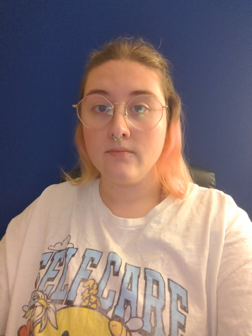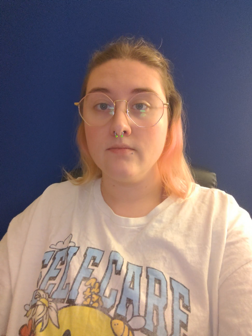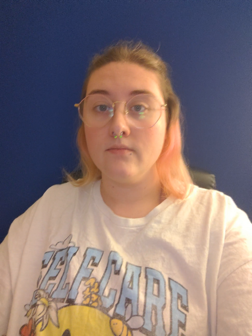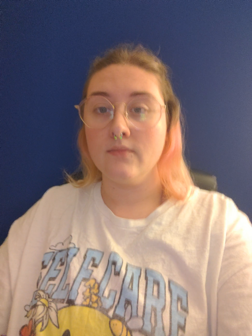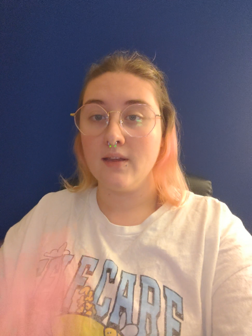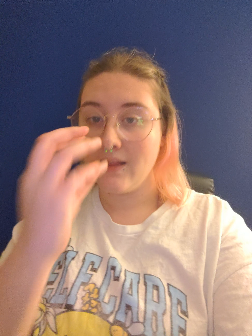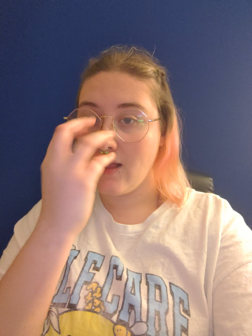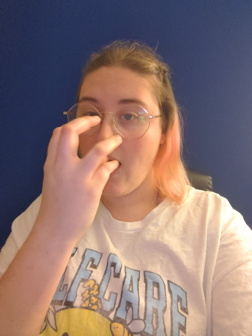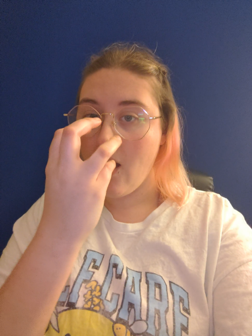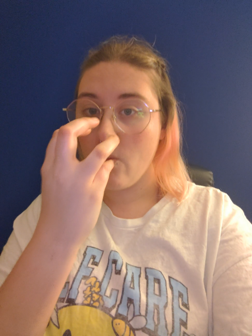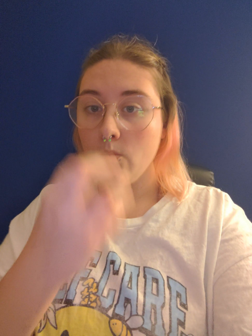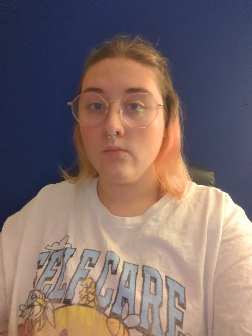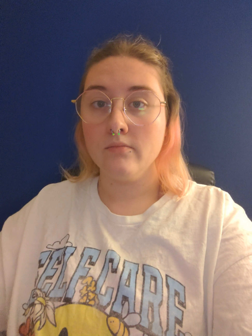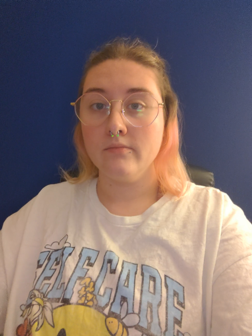clown